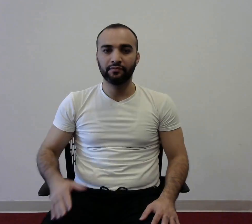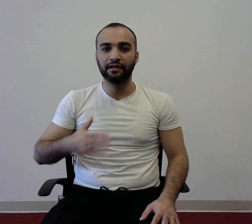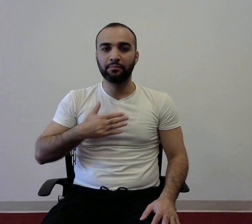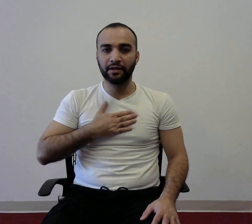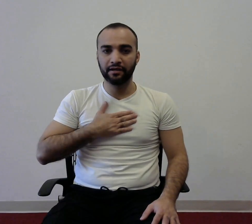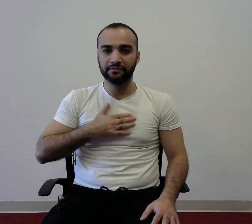mənim